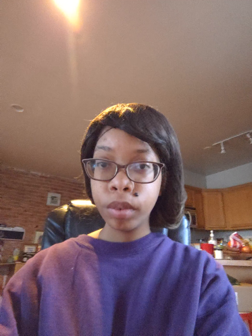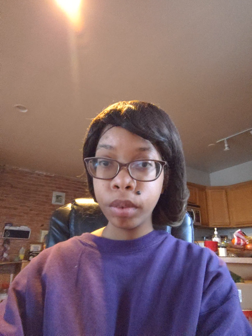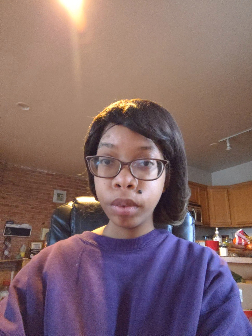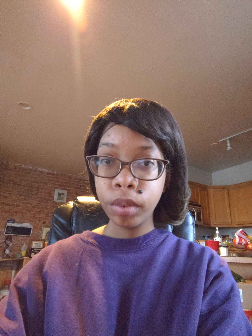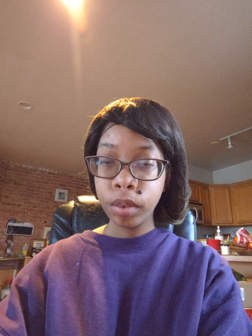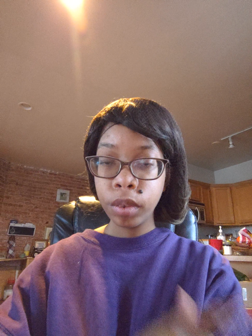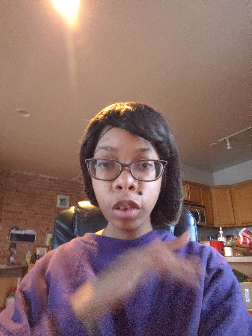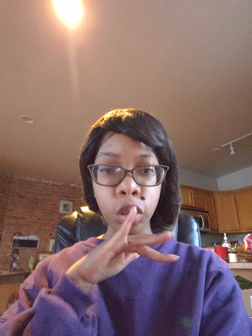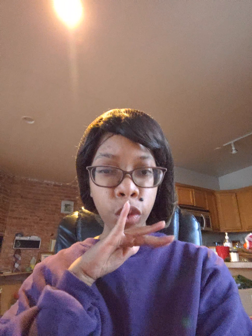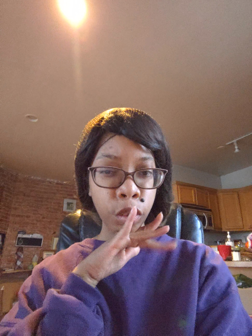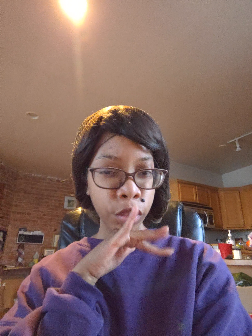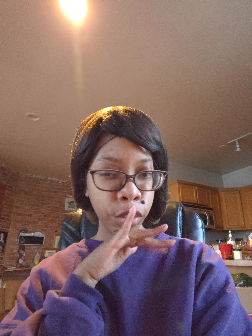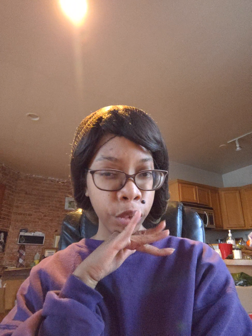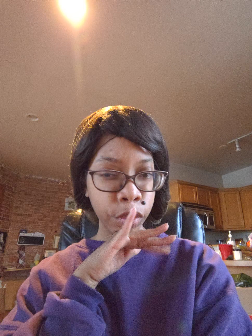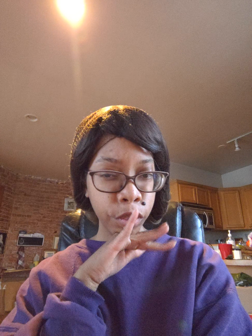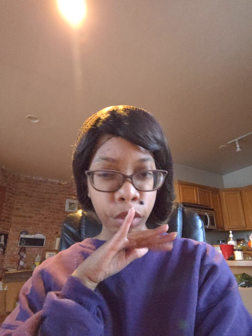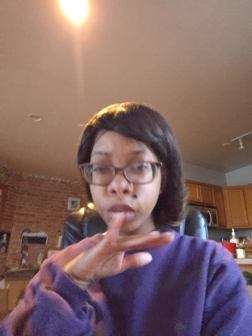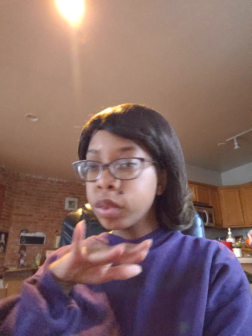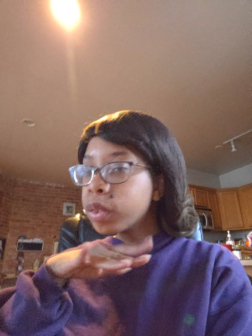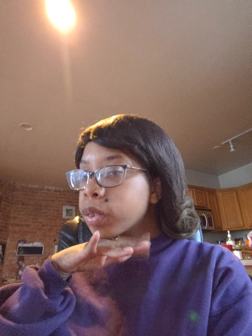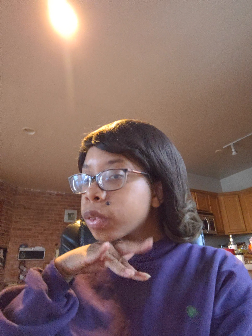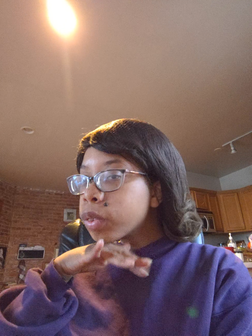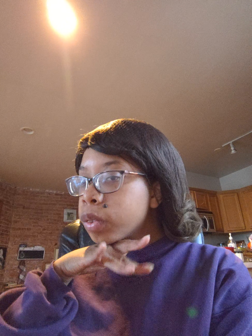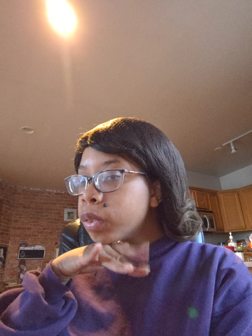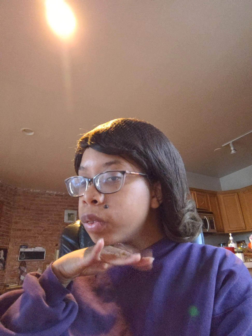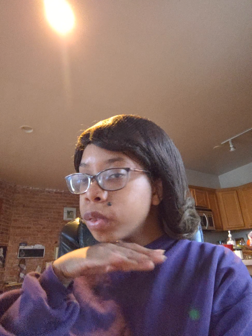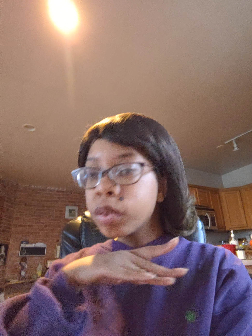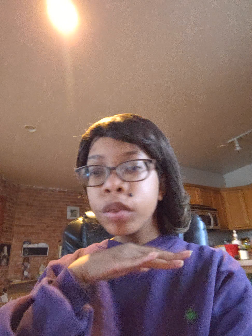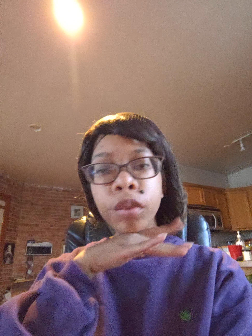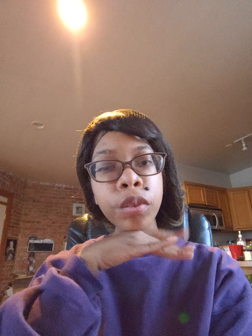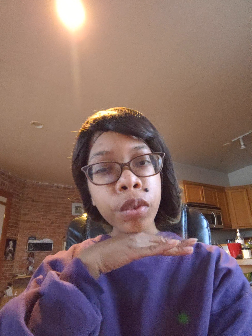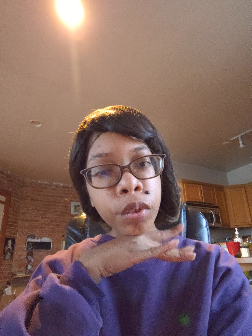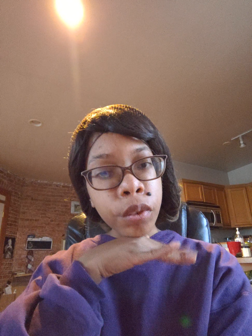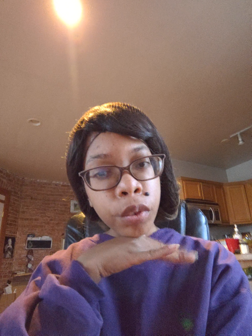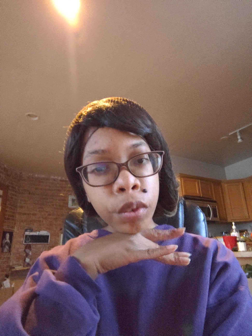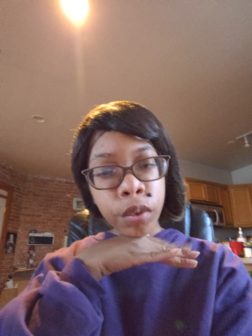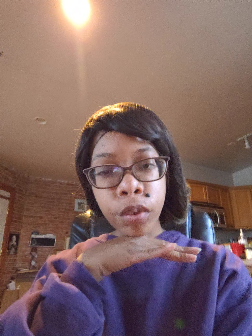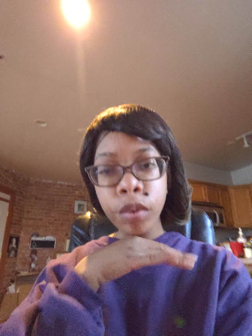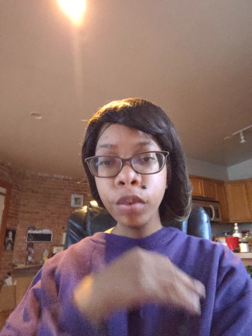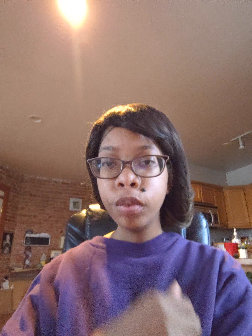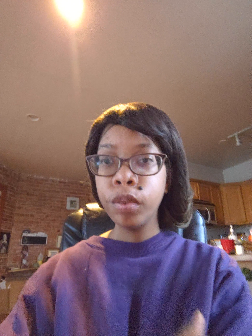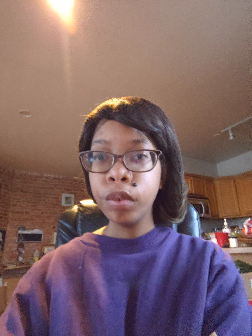dirty